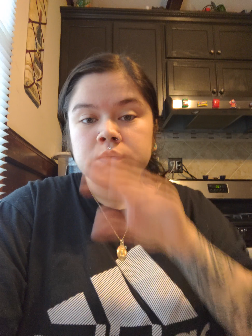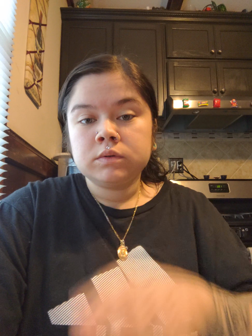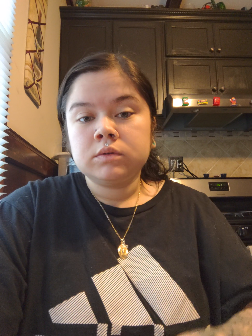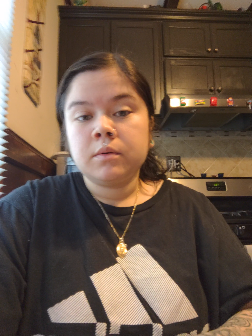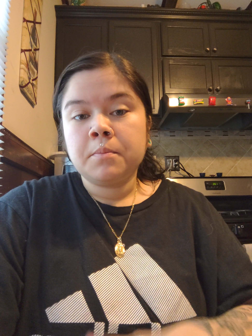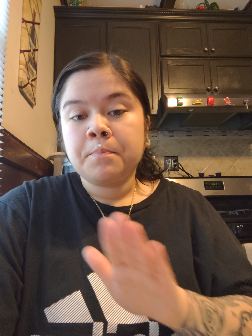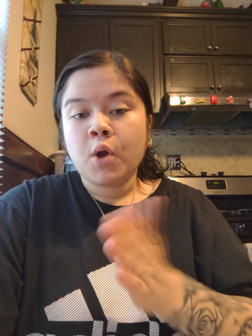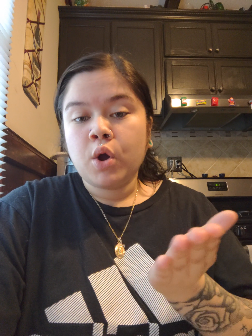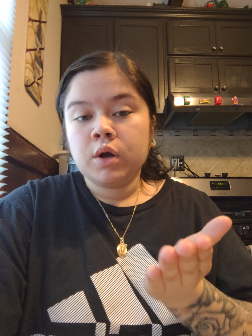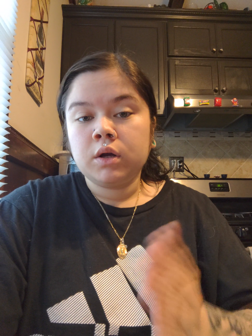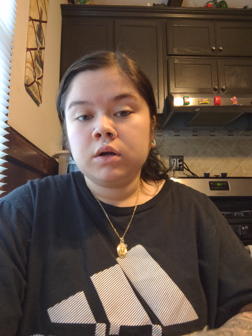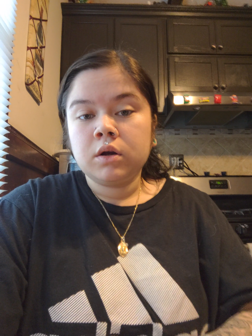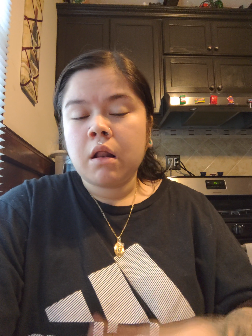book